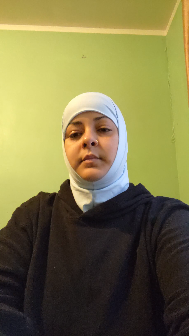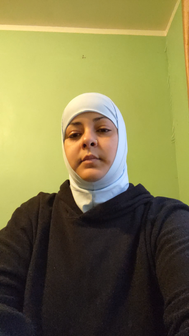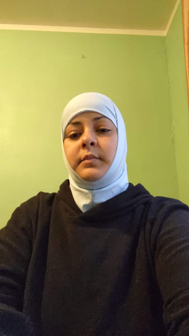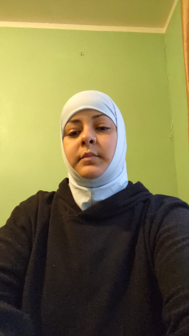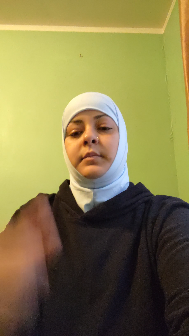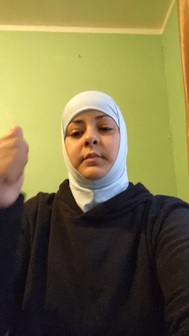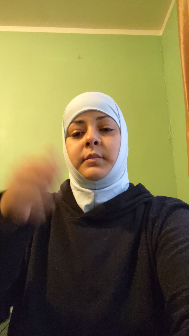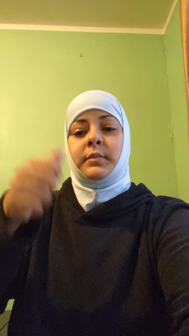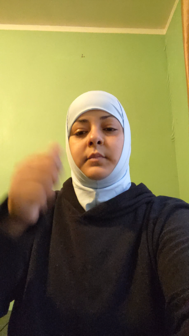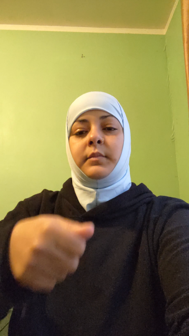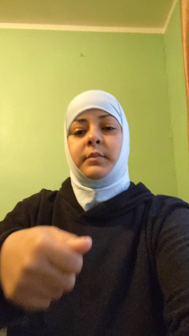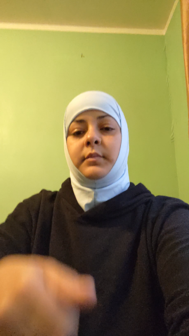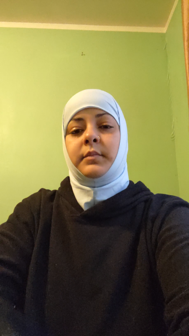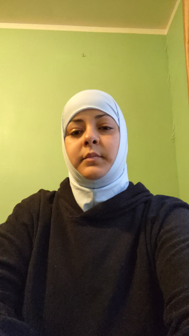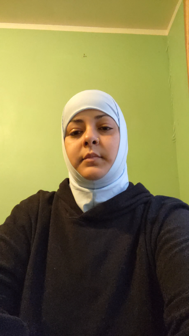hammer